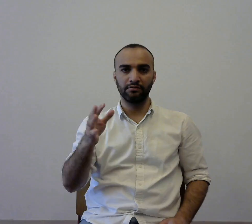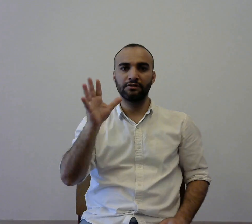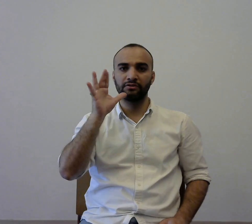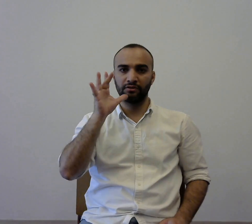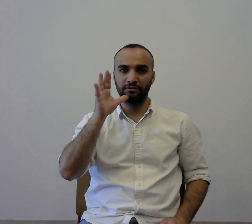yaş